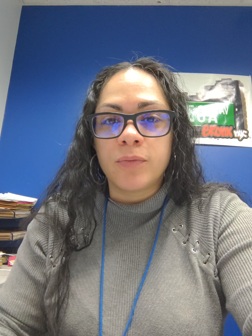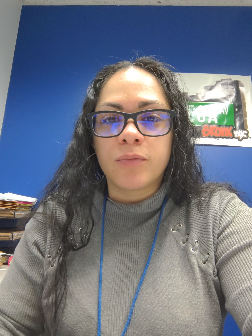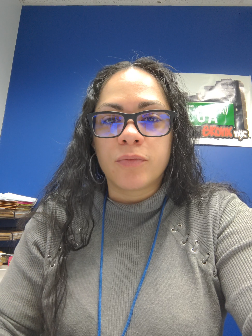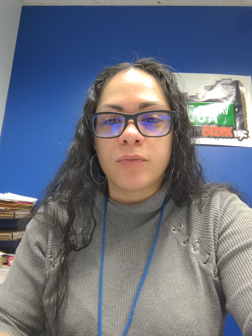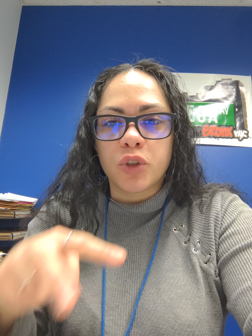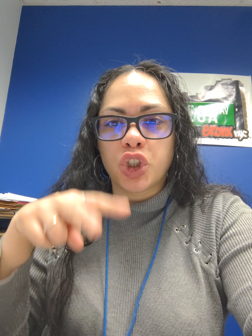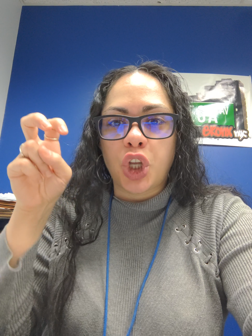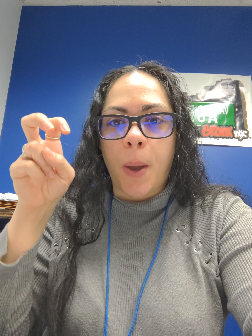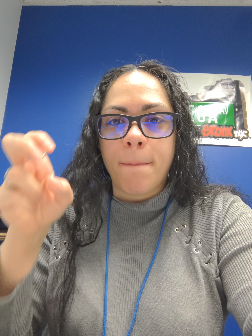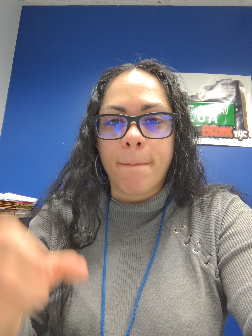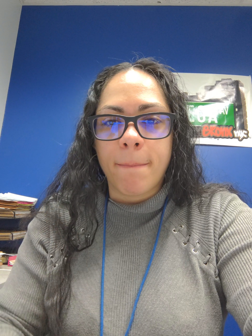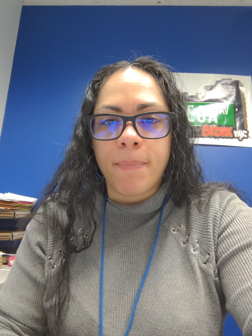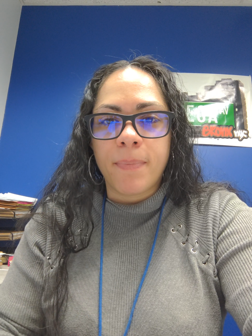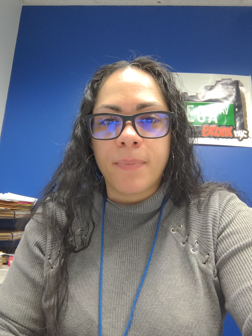jump